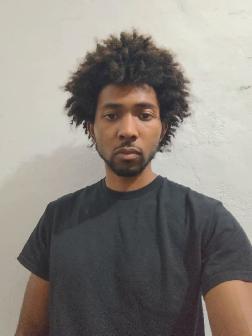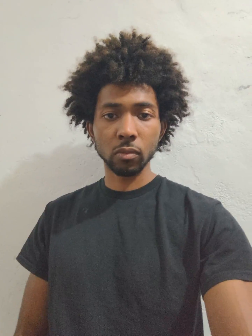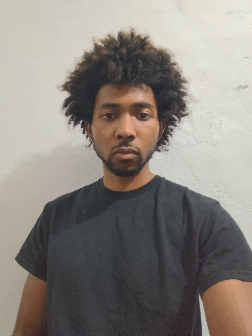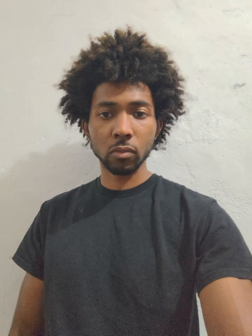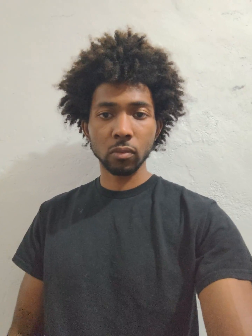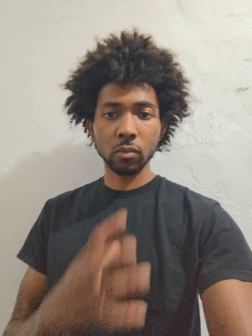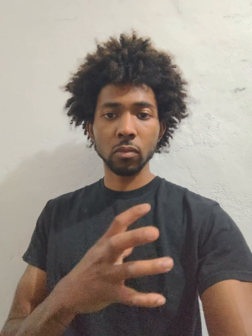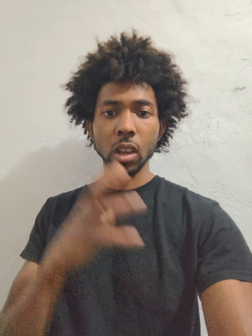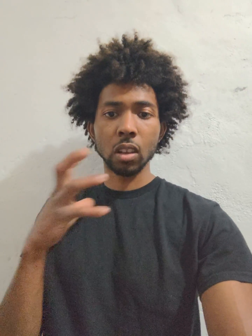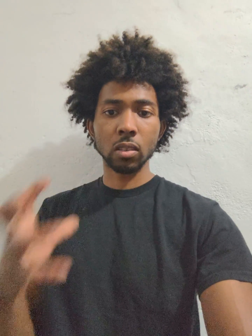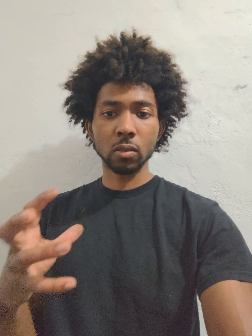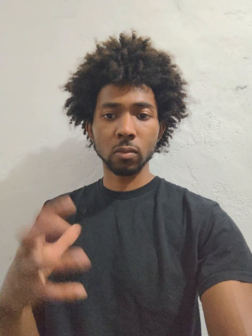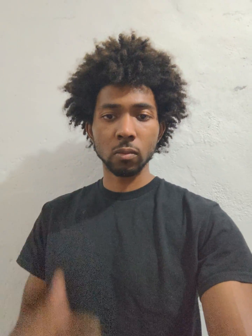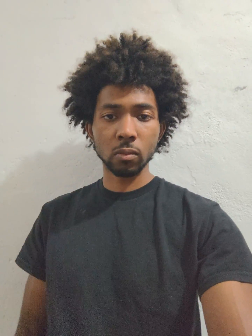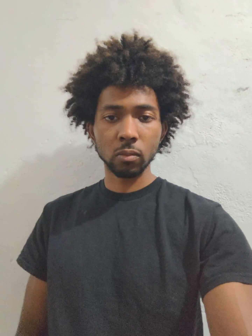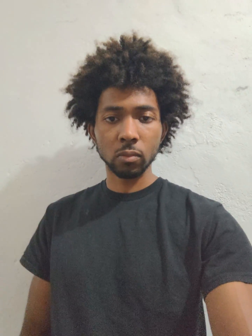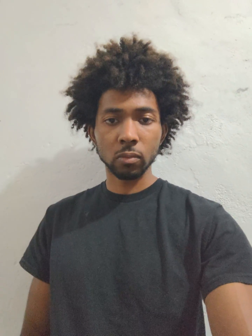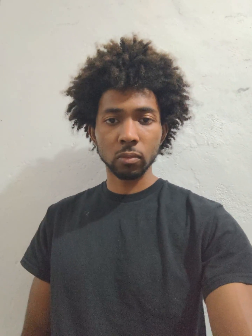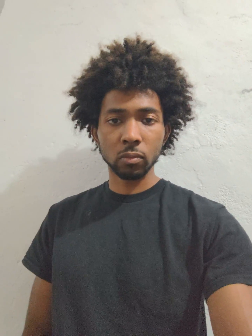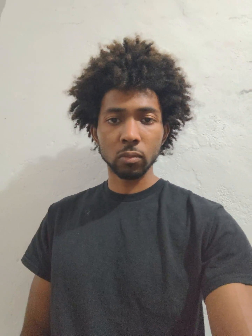a lot